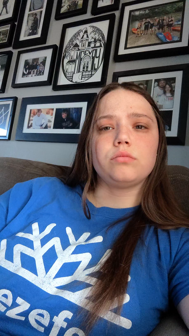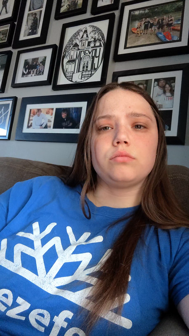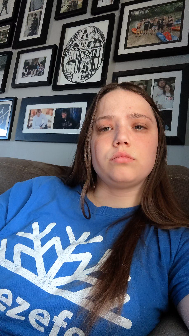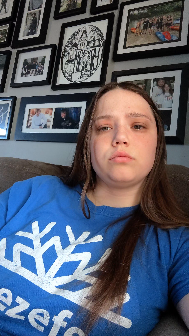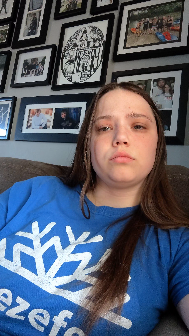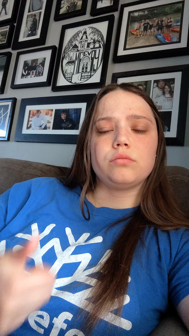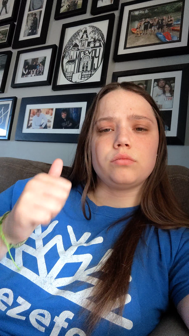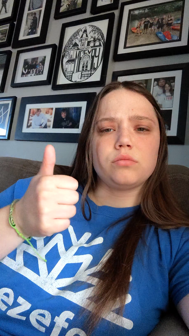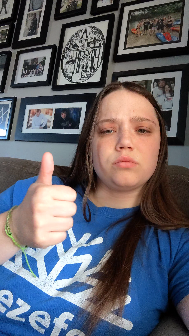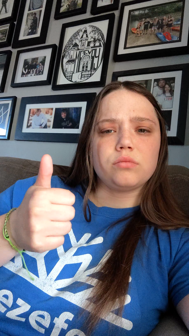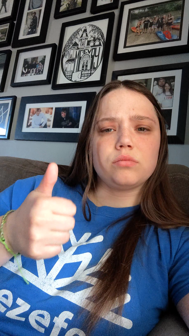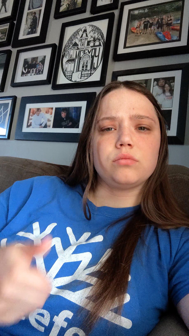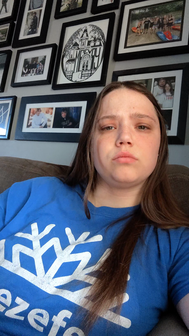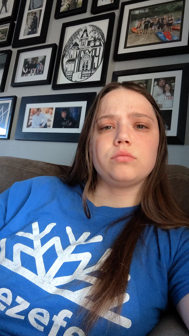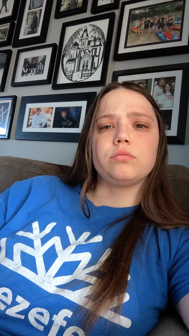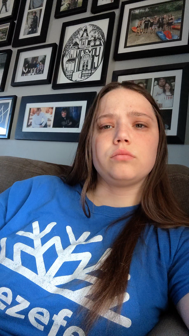how